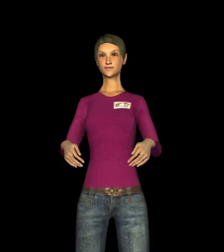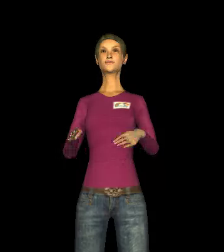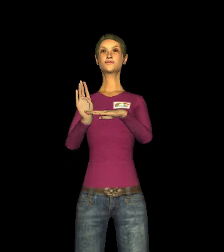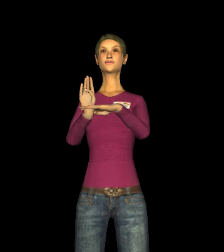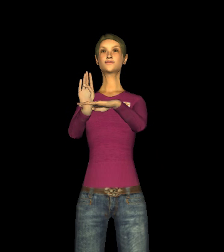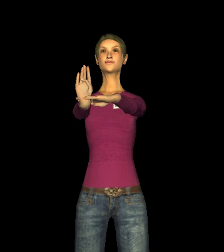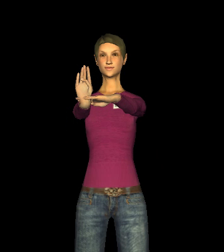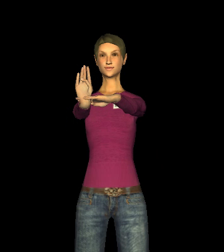يظهر